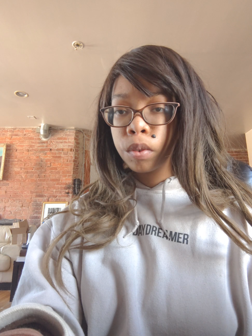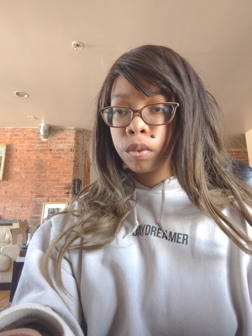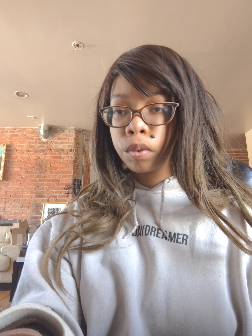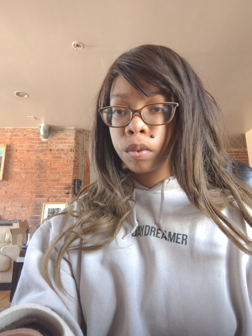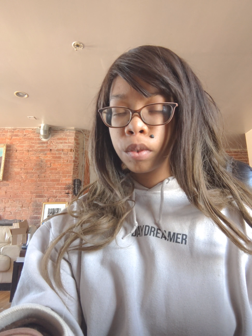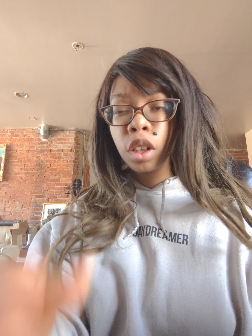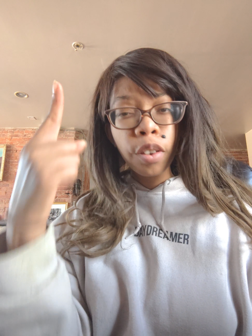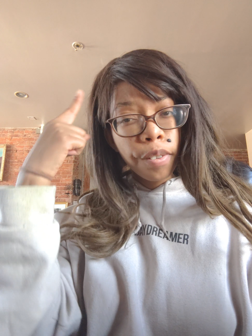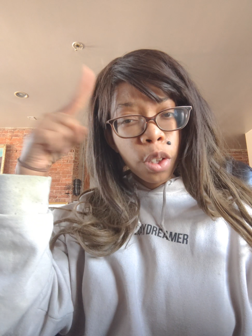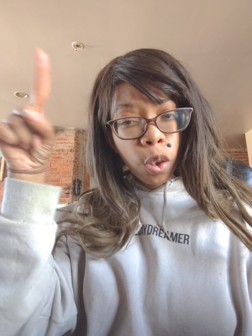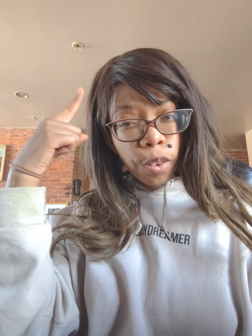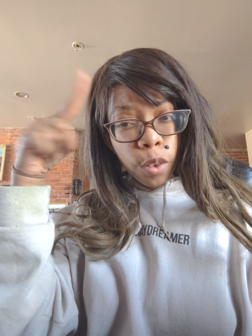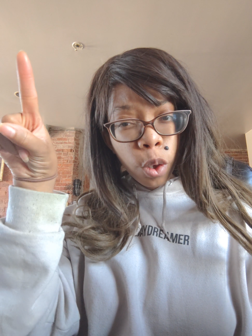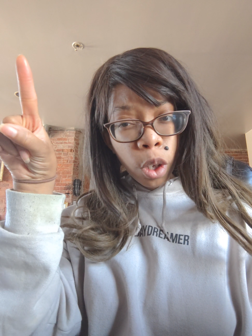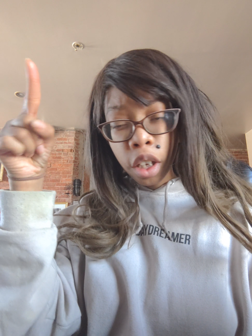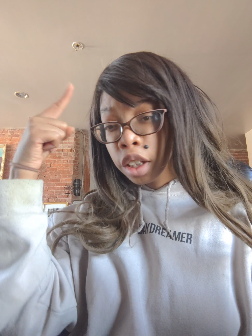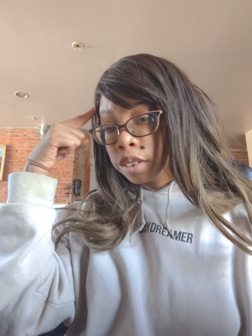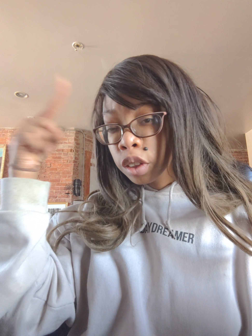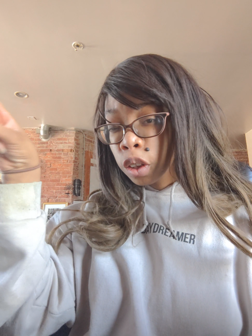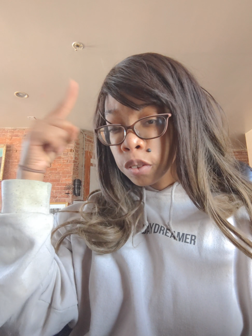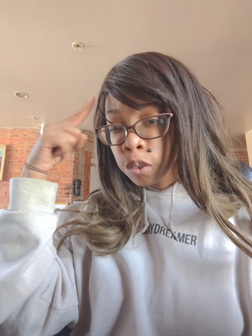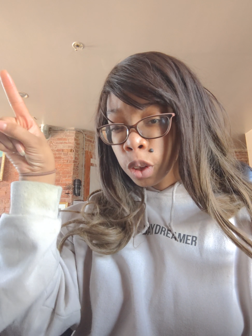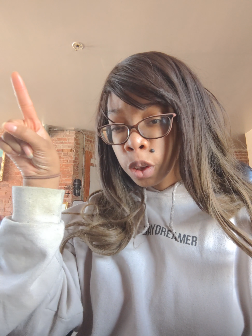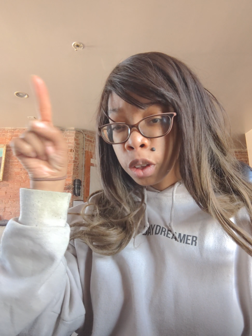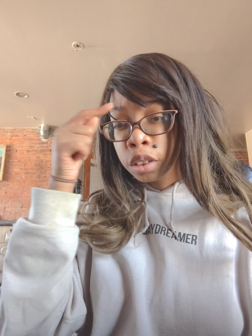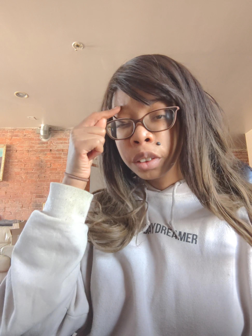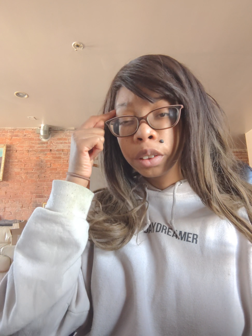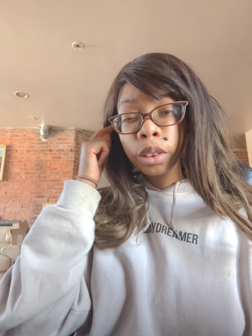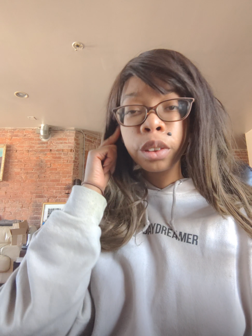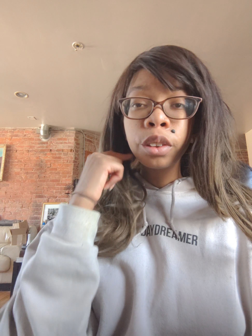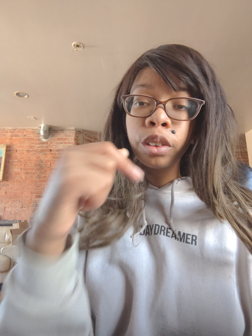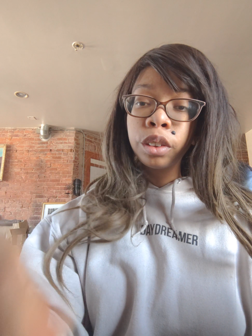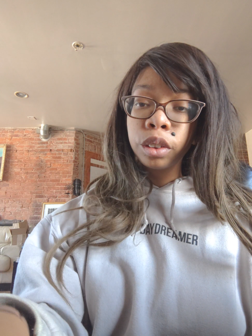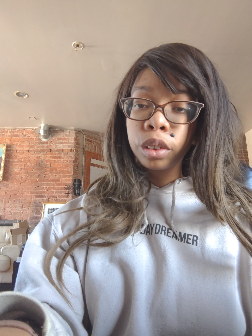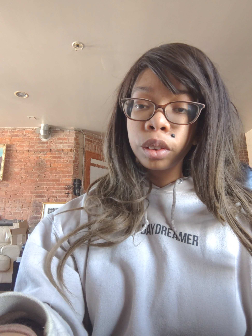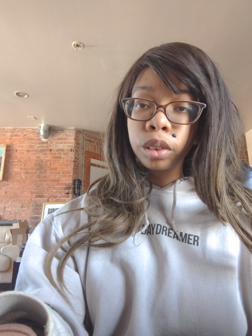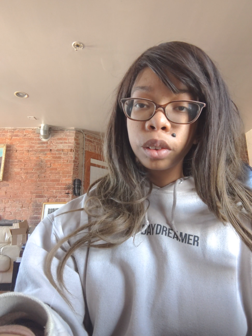for